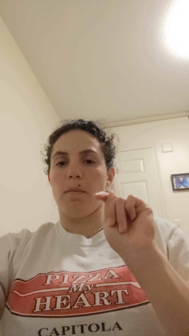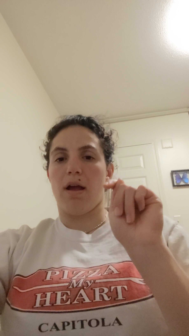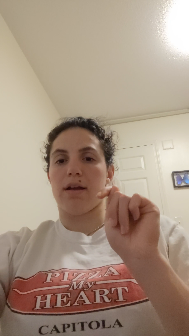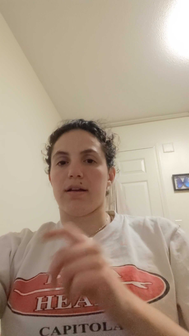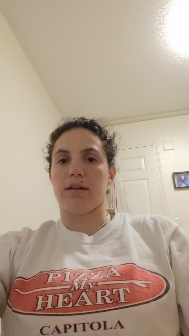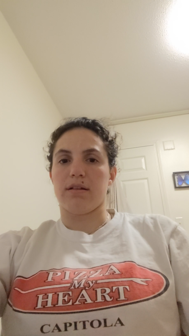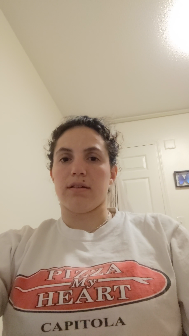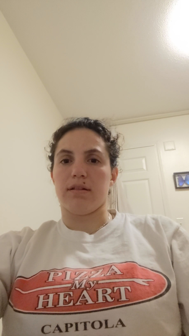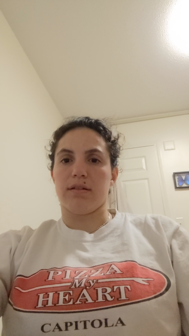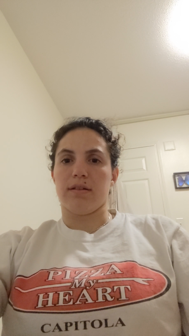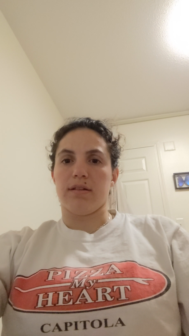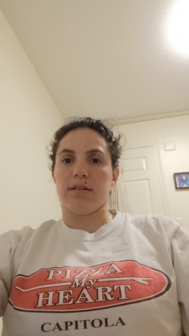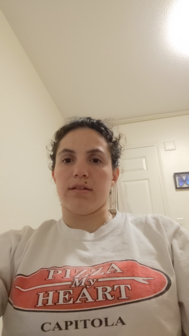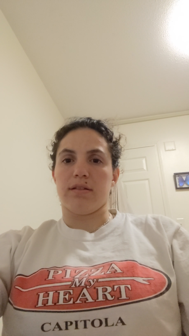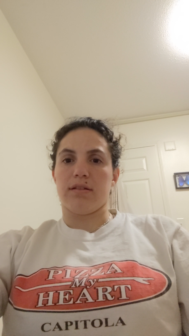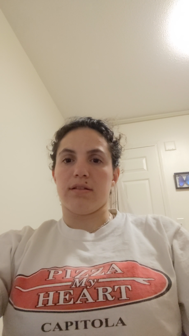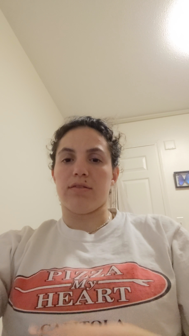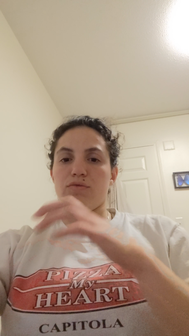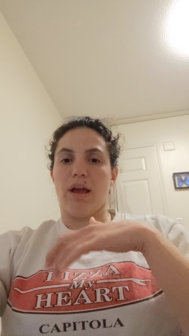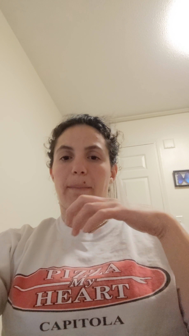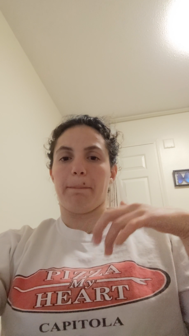grapes